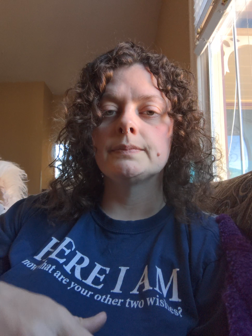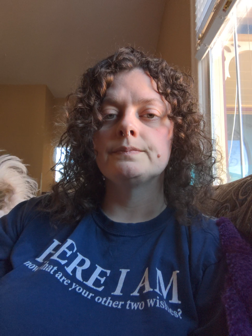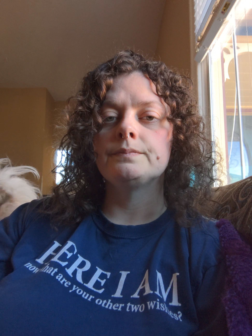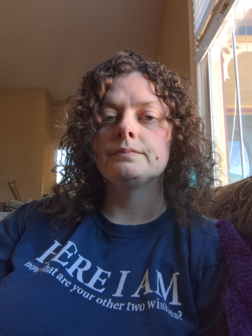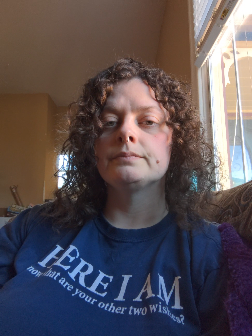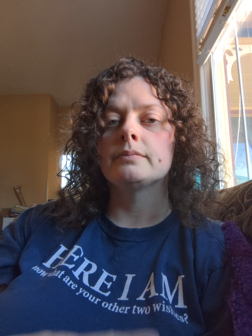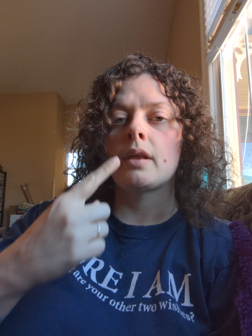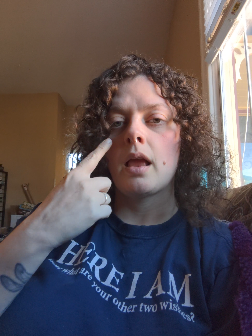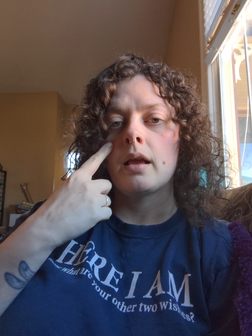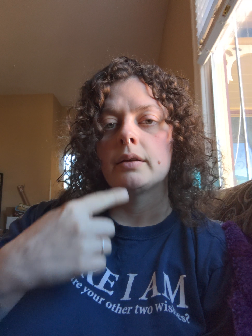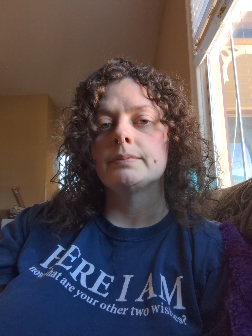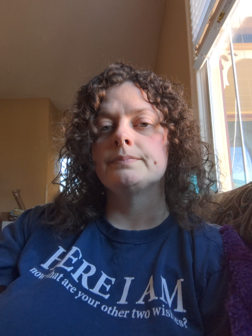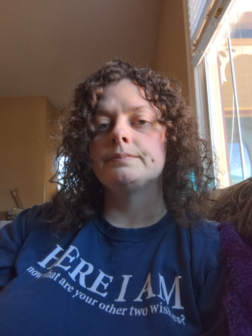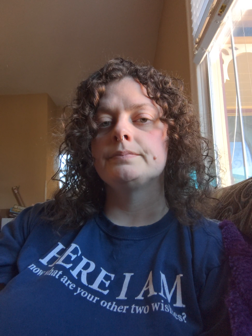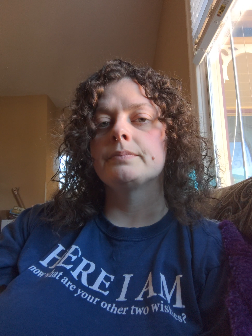eye